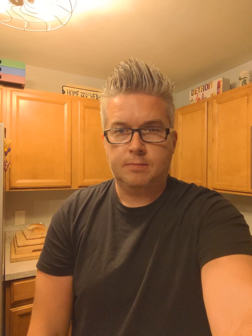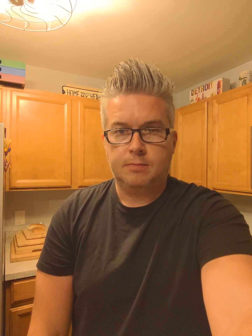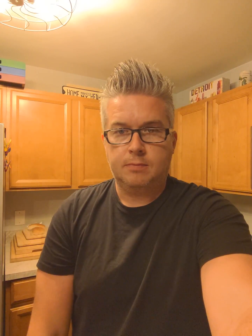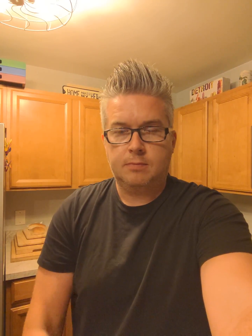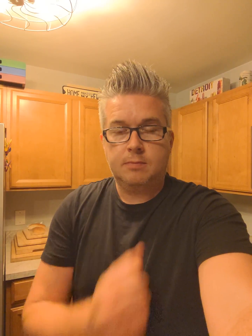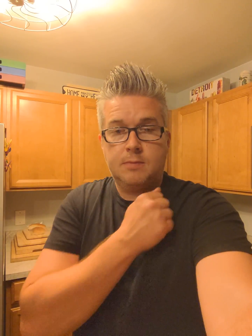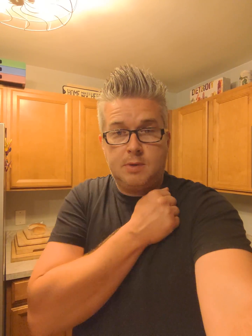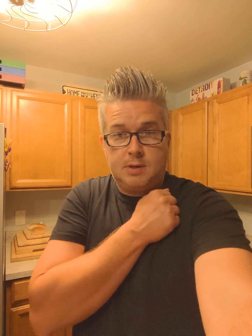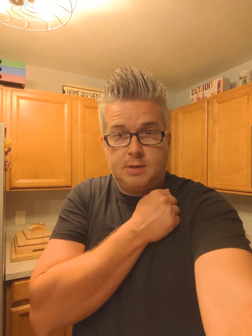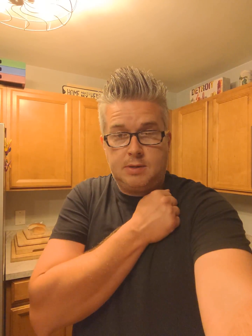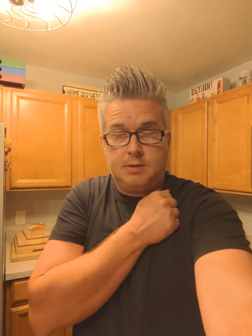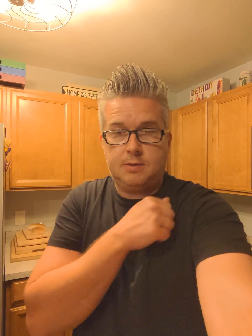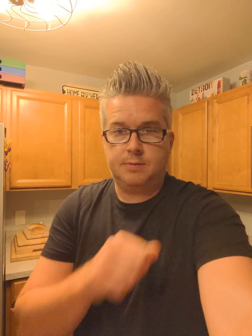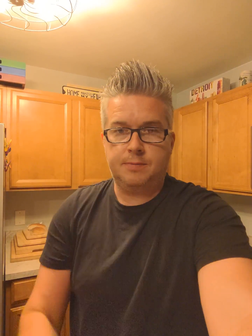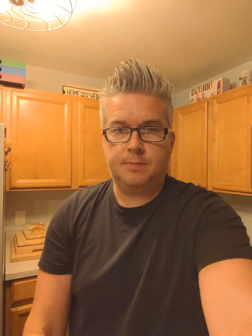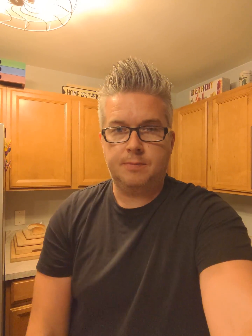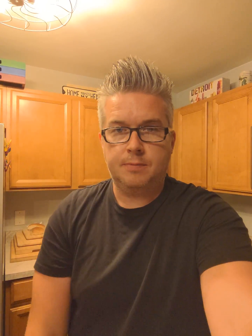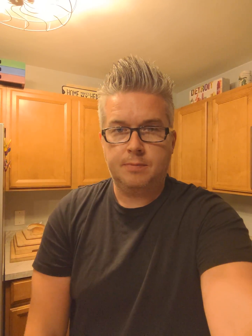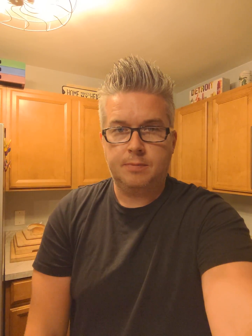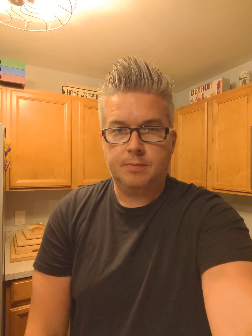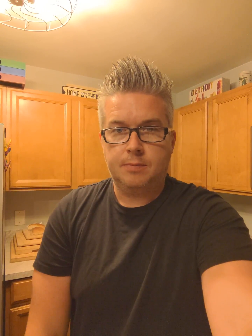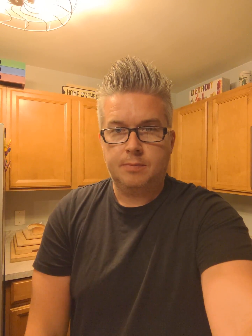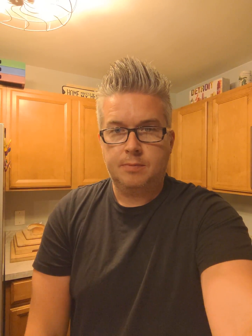love